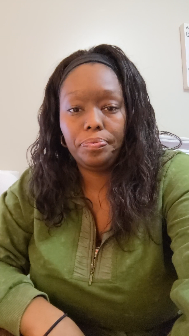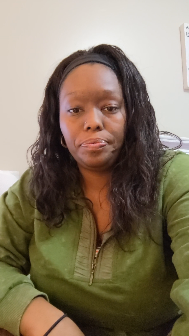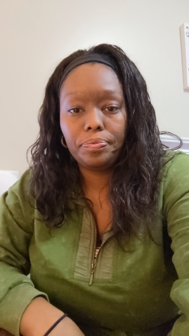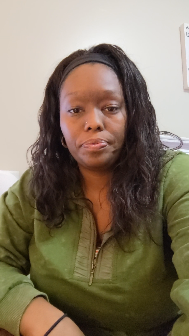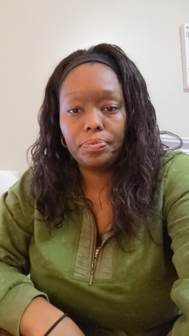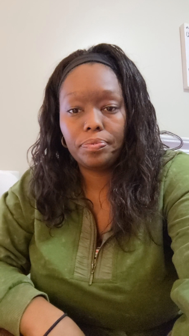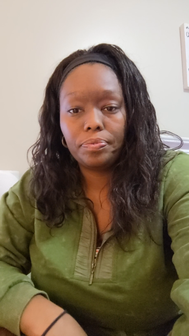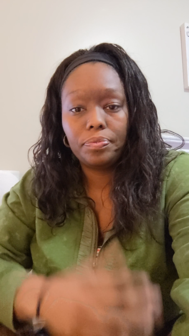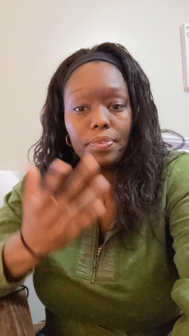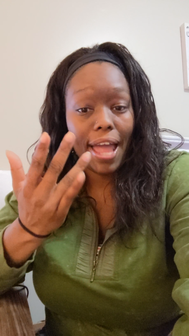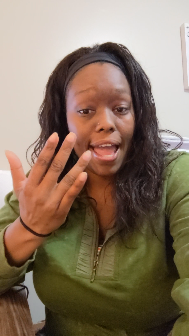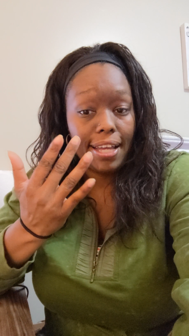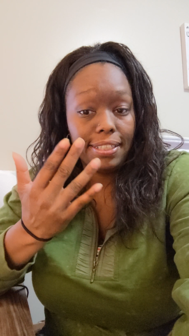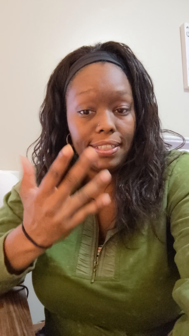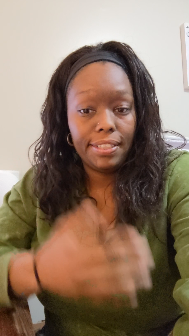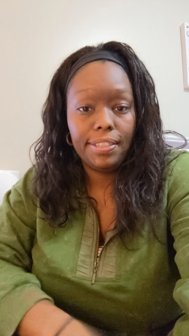hand